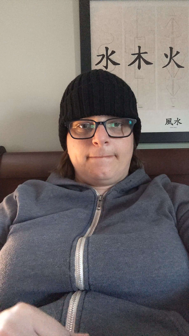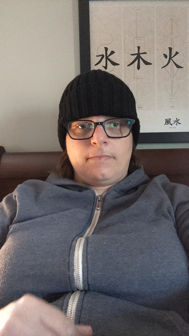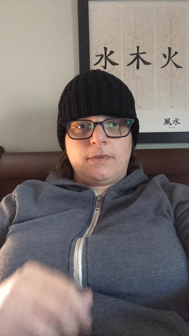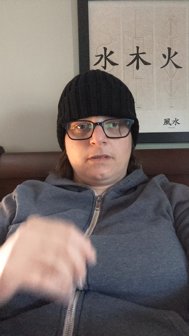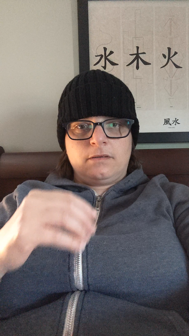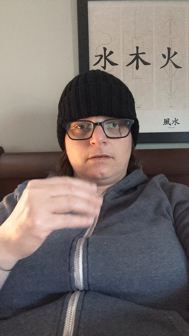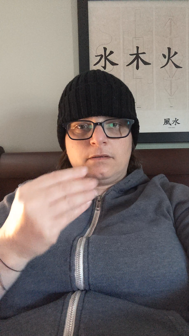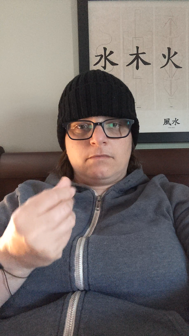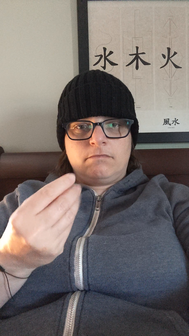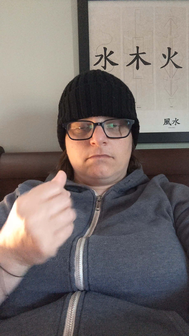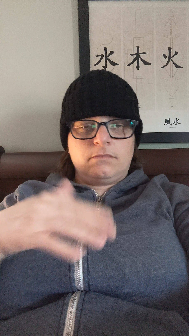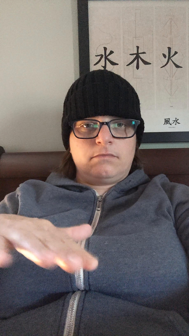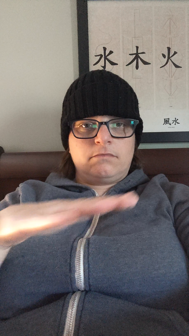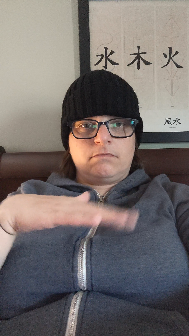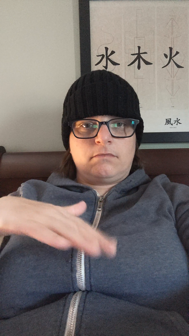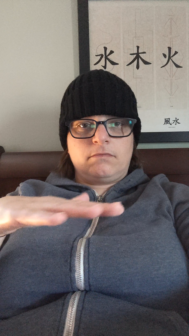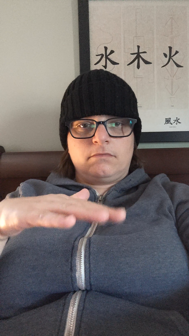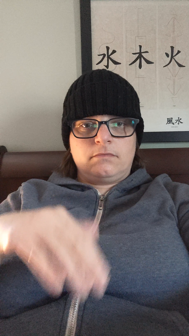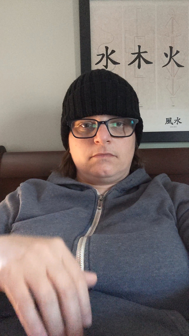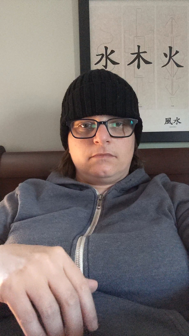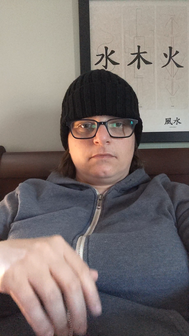garden